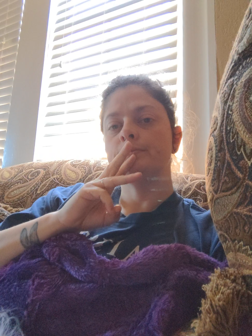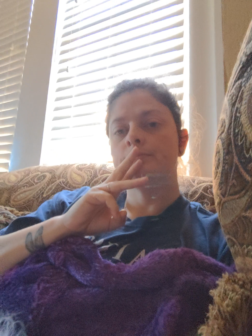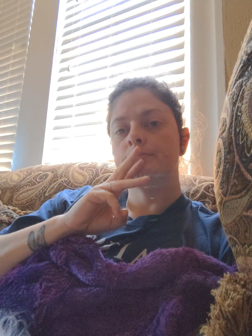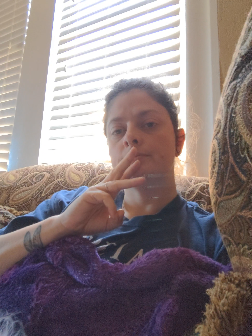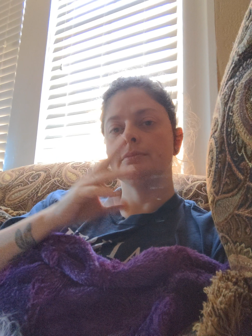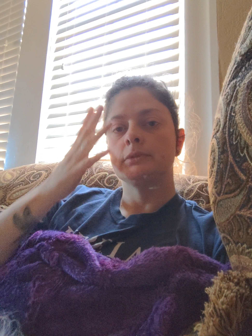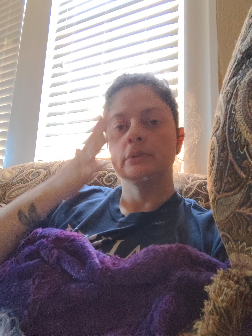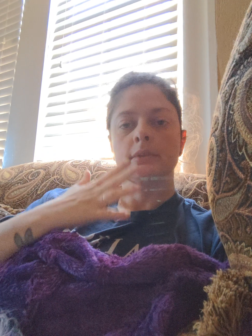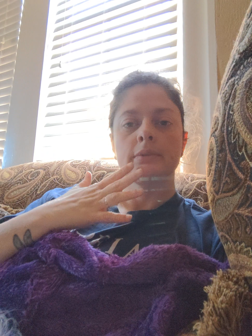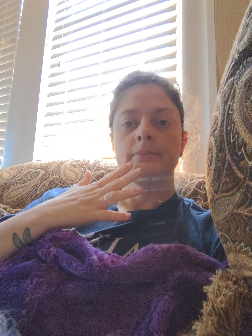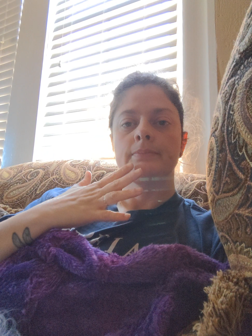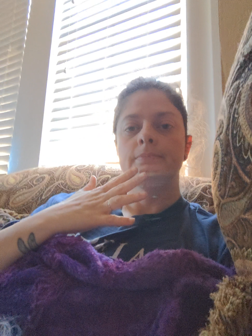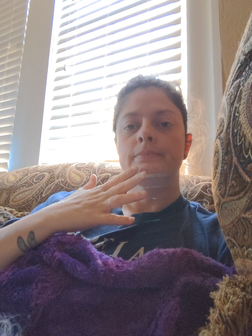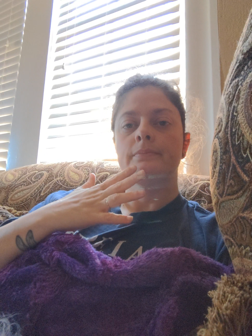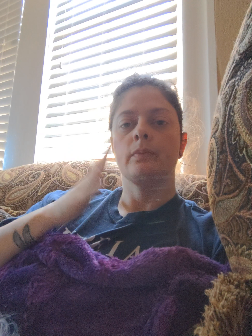sad